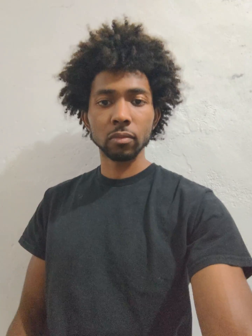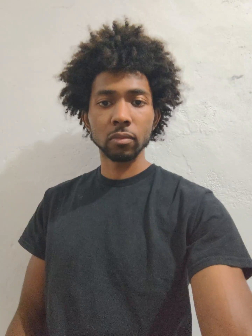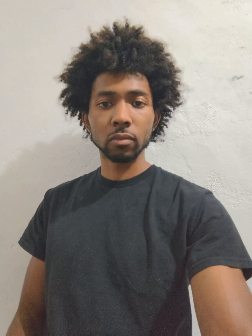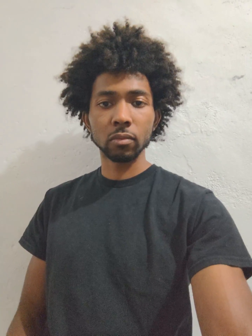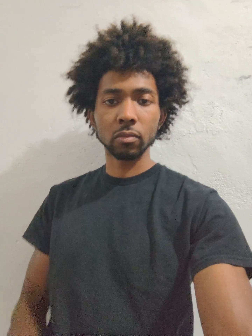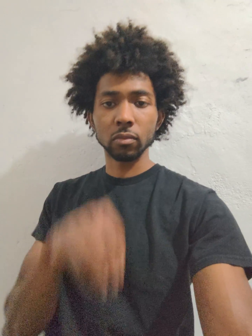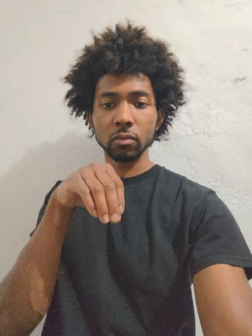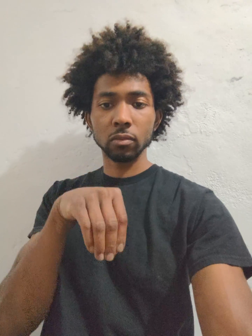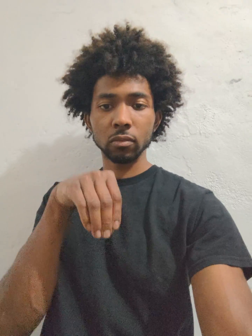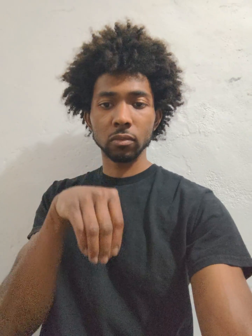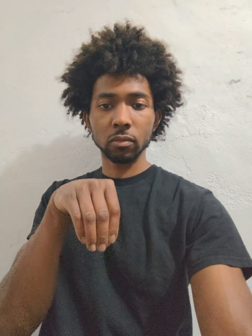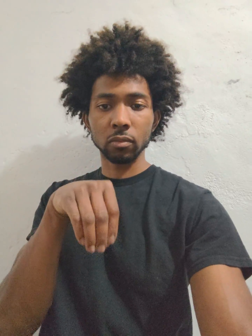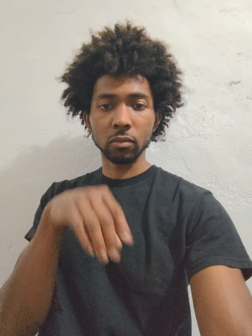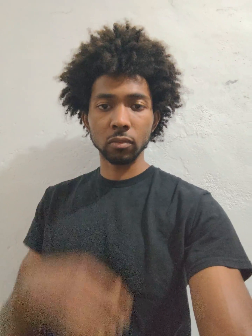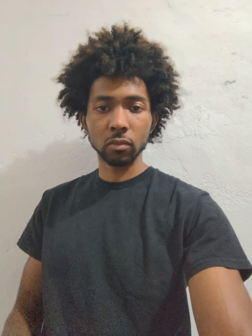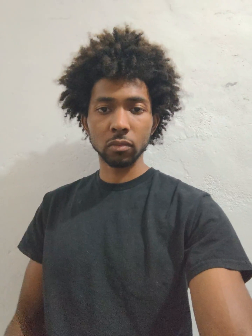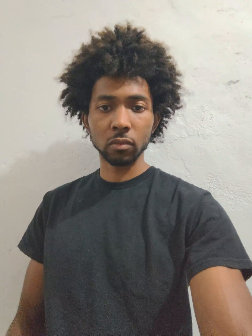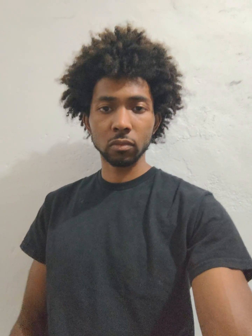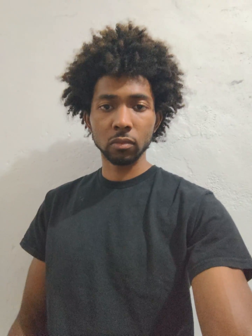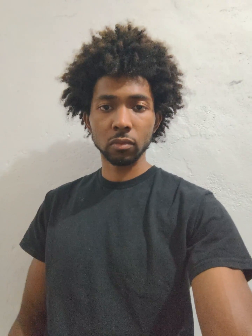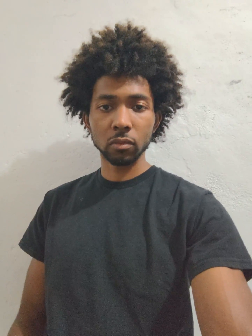inside